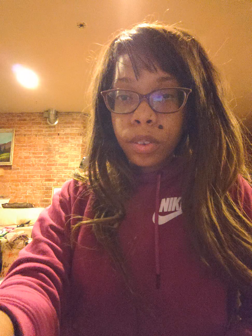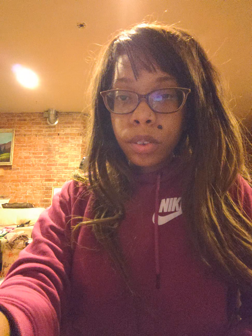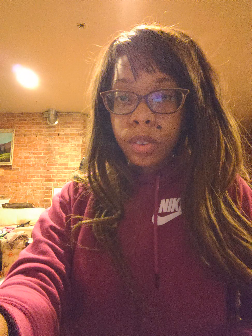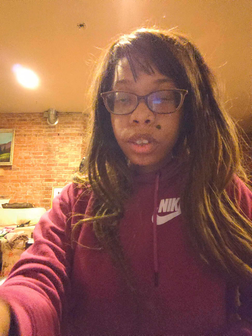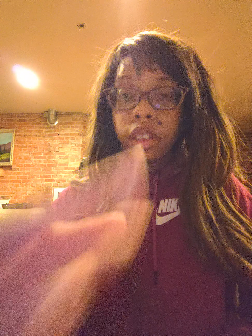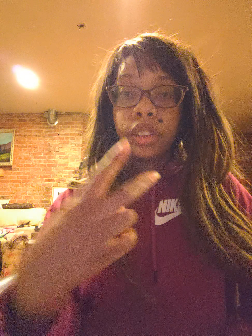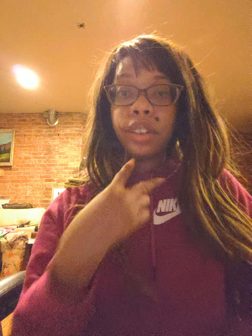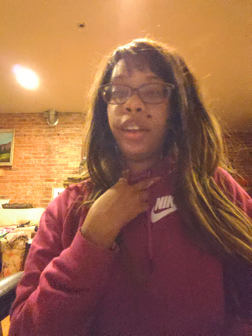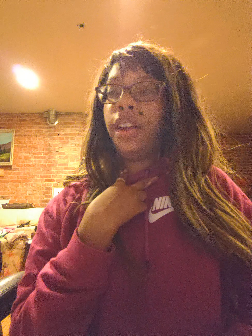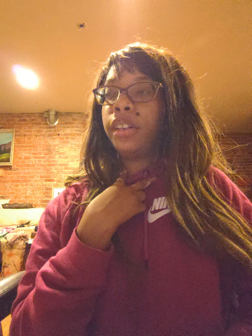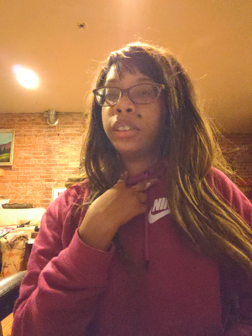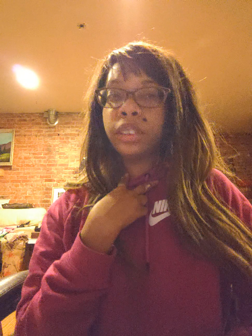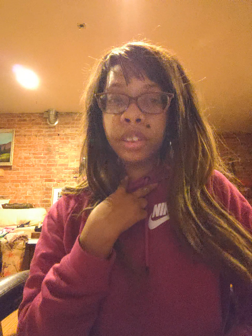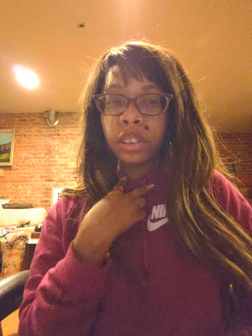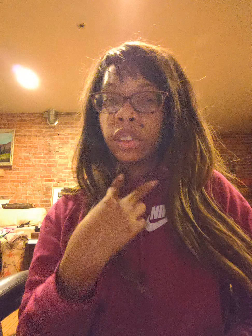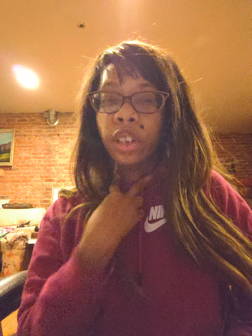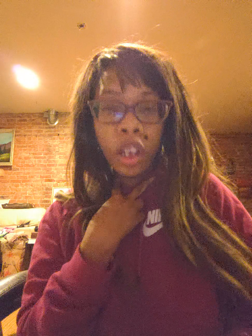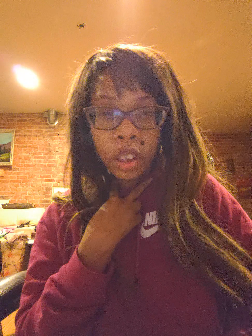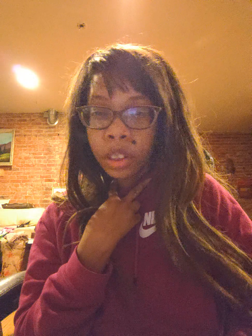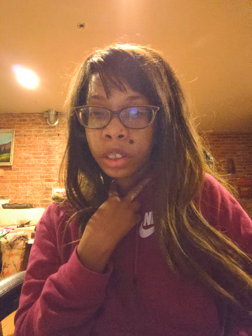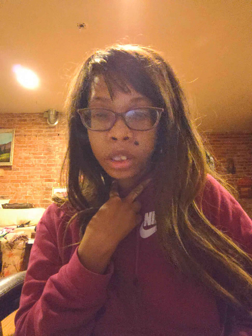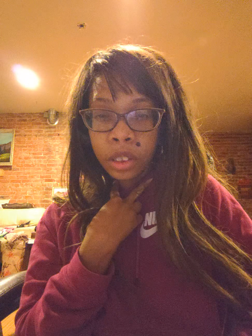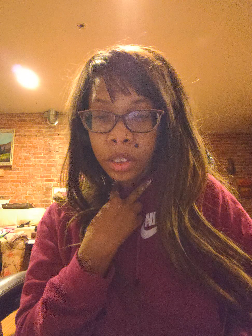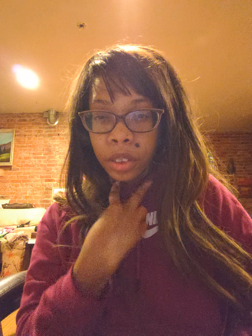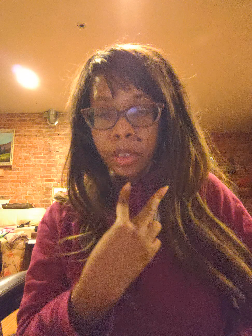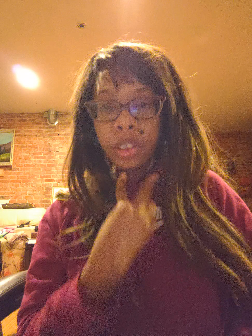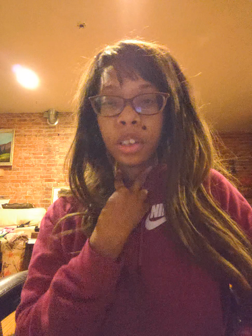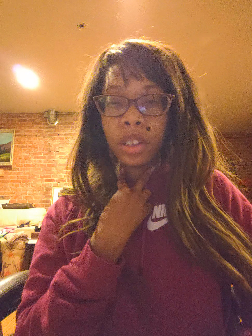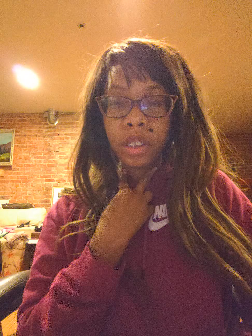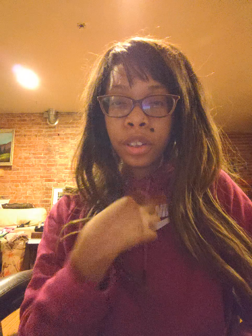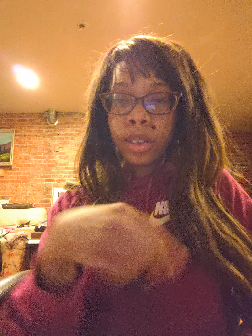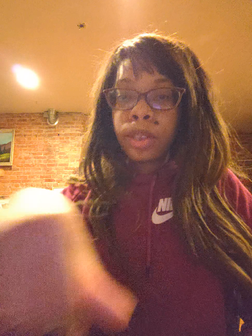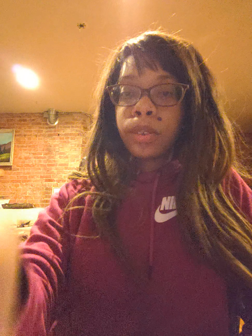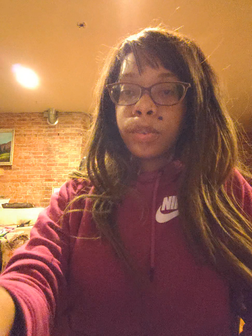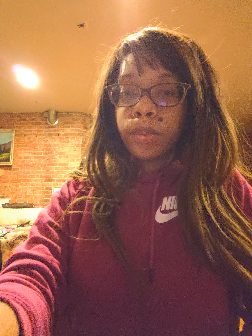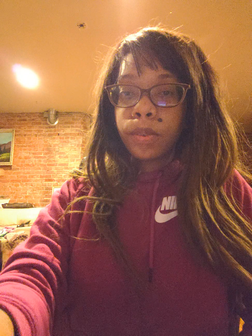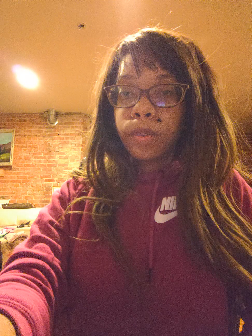stuck